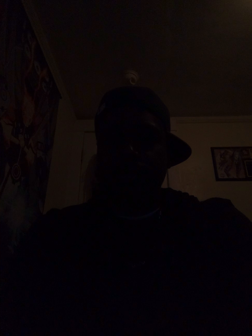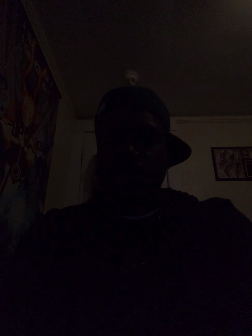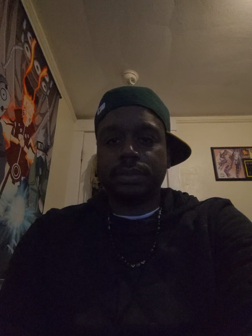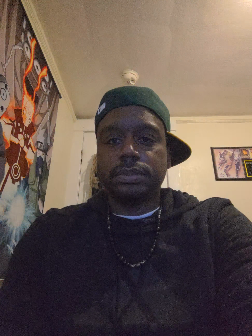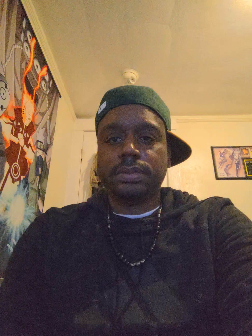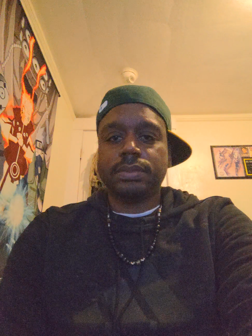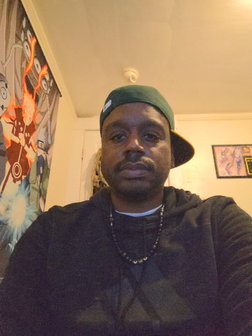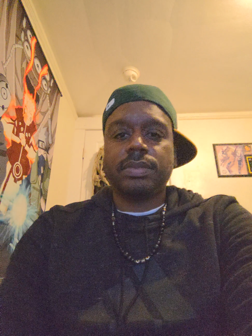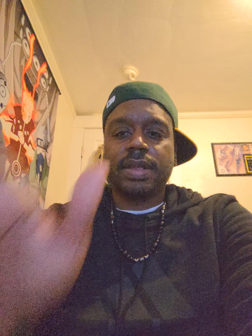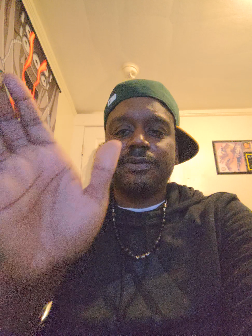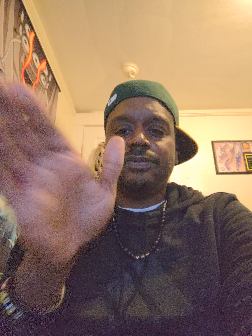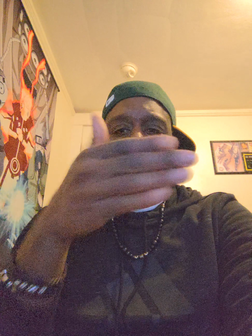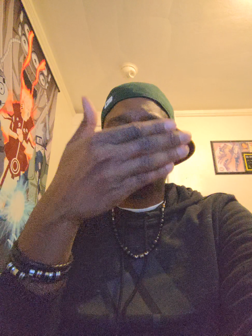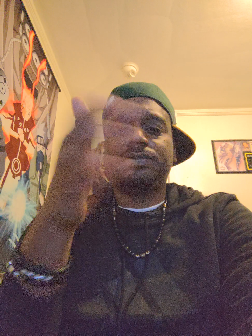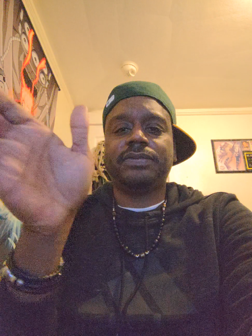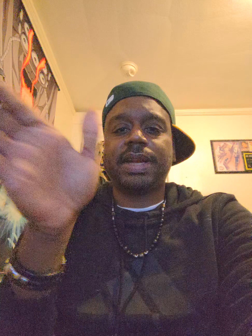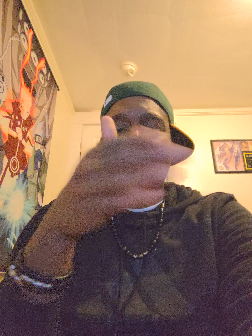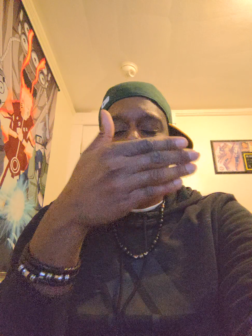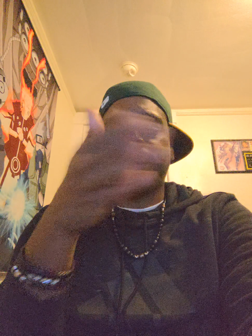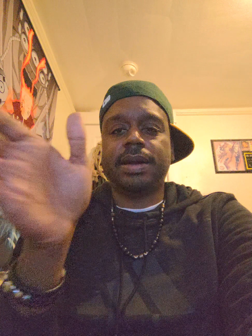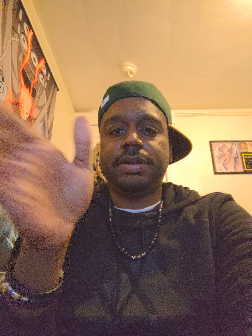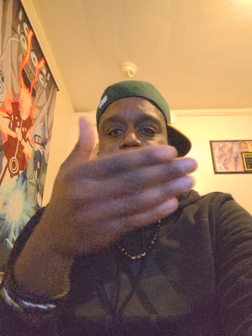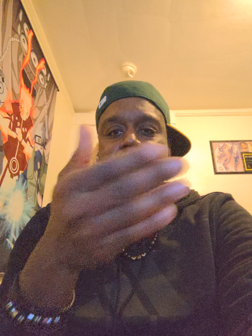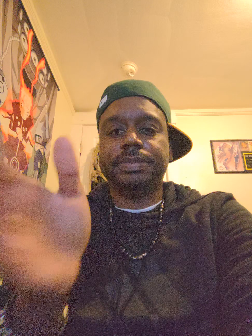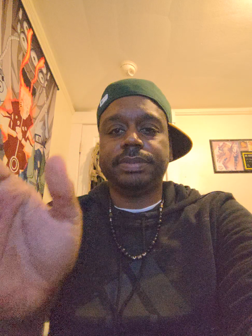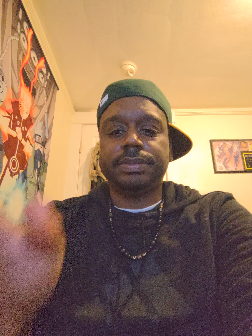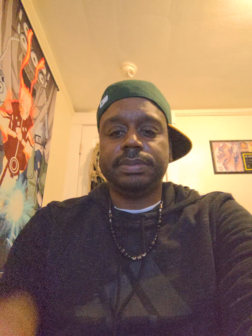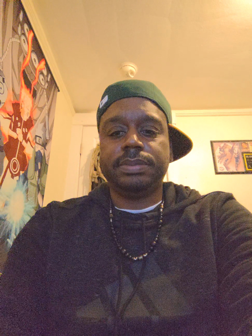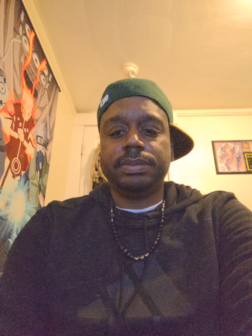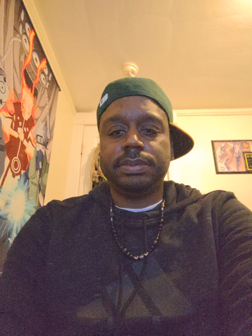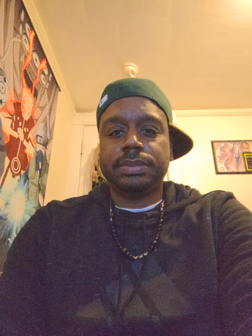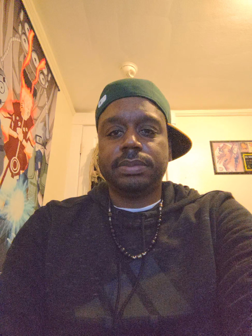flag